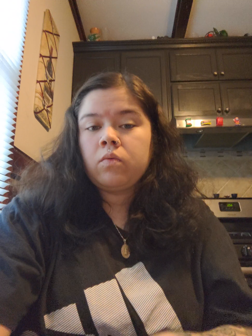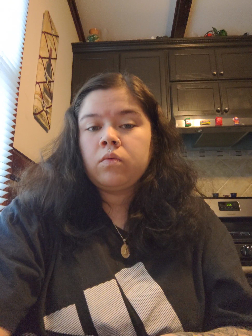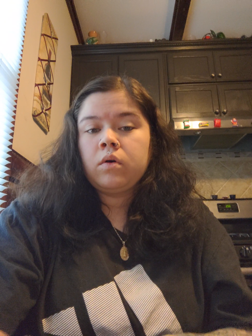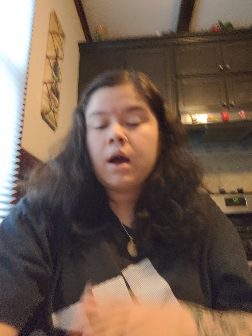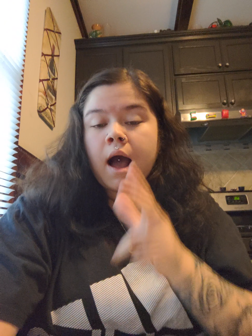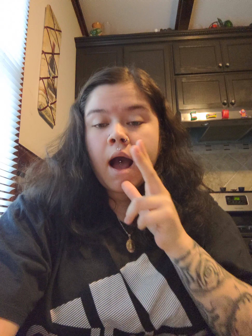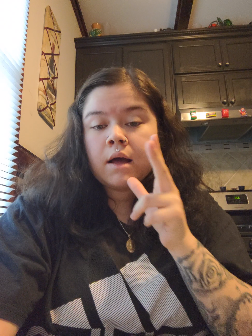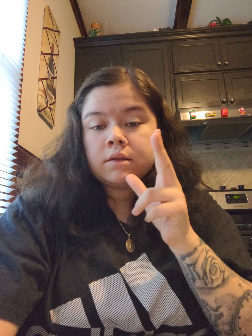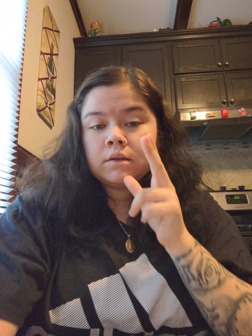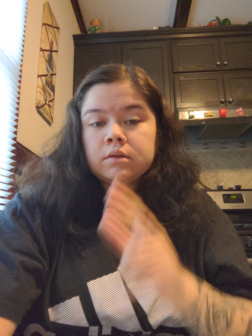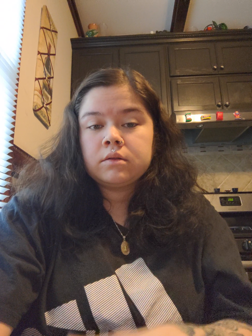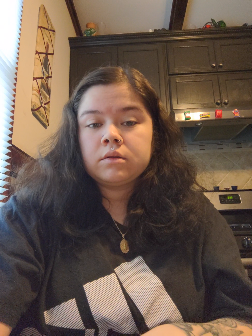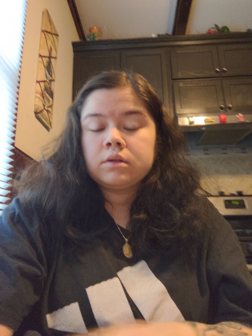hen